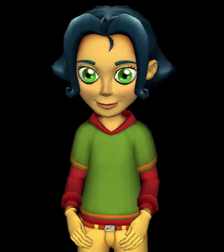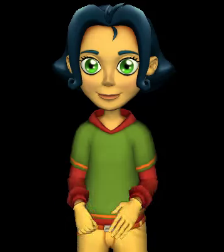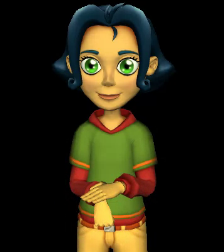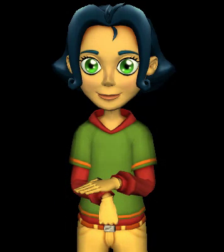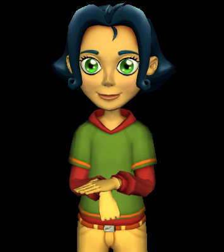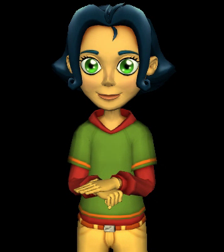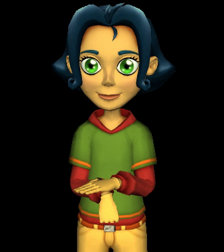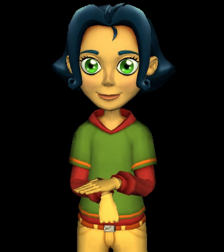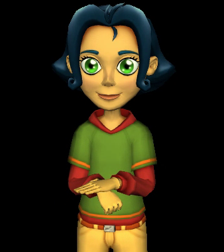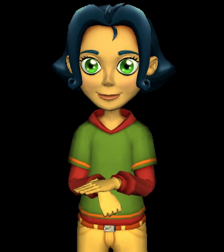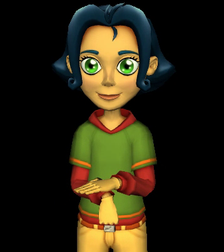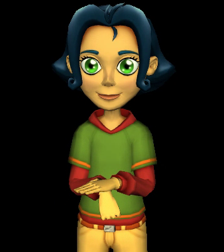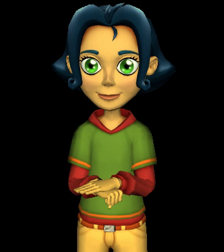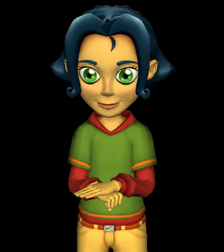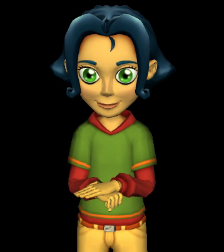كرة القدم